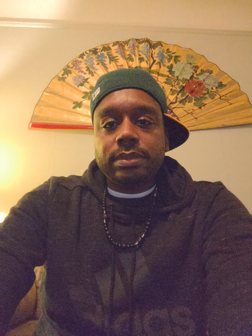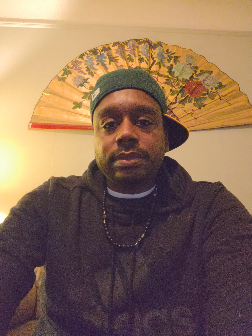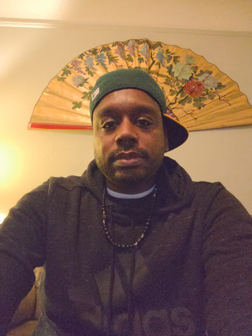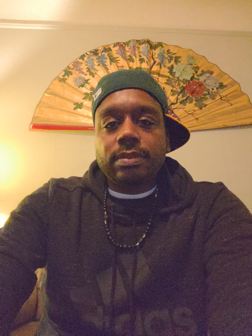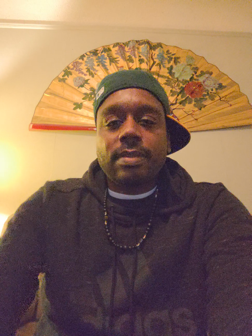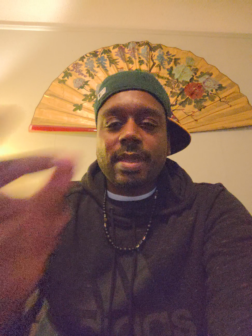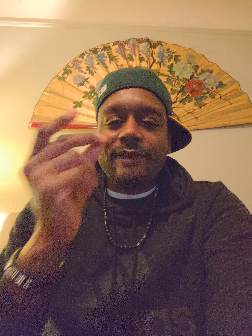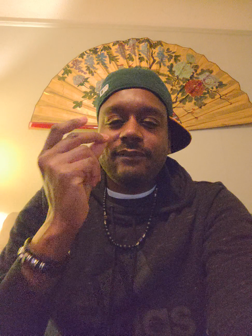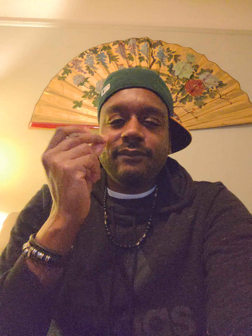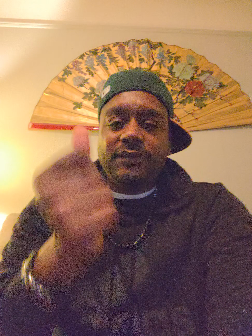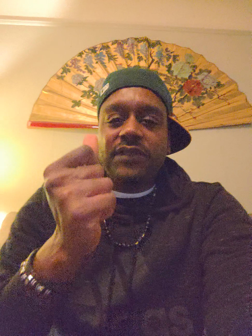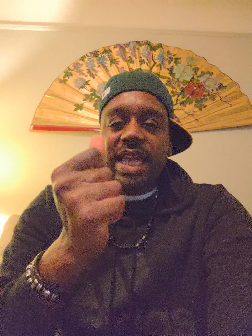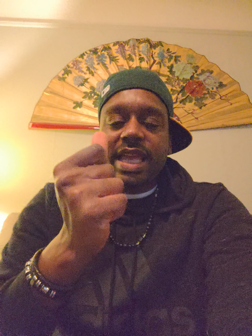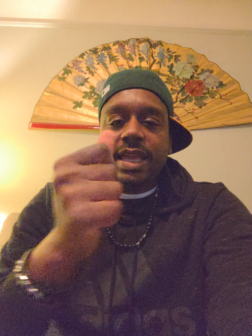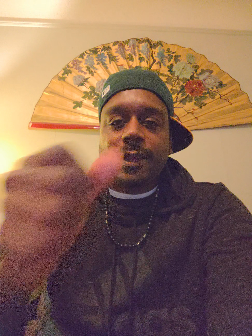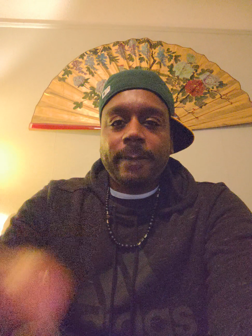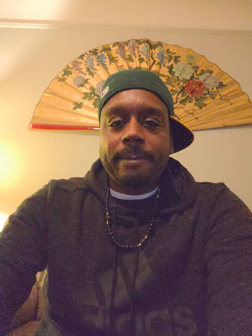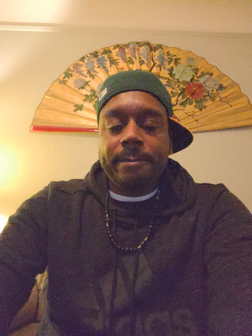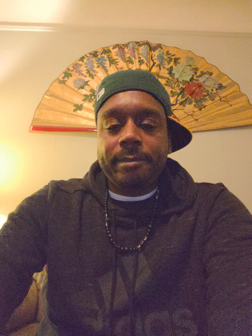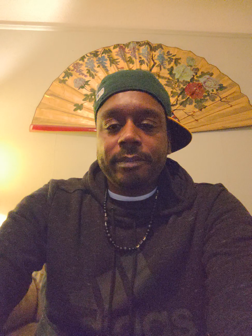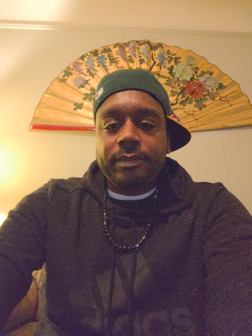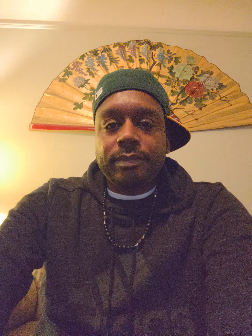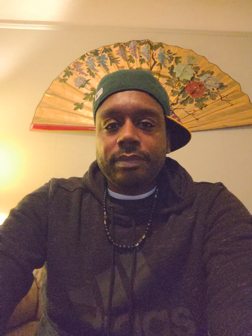fast